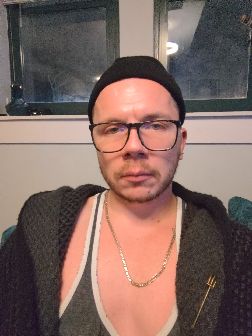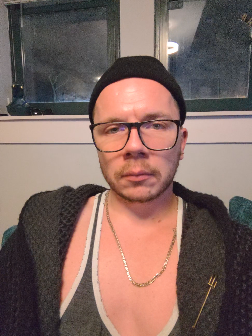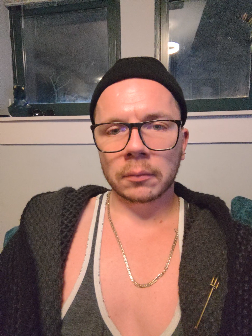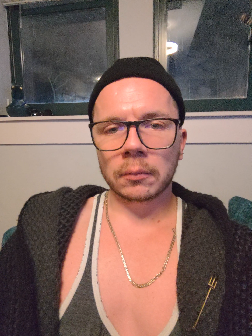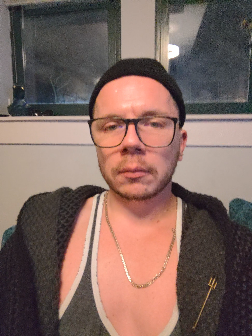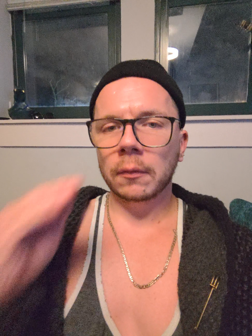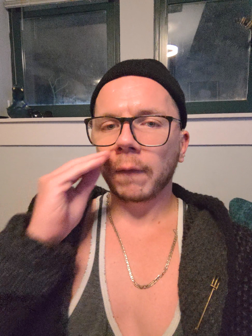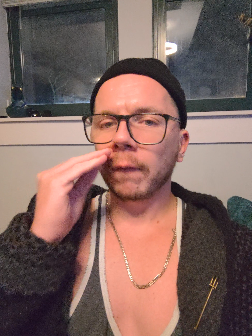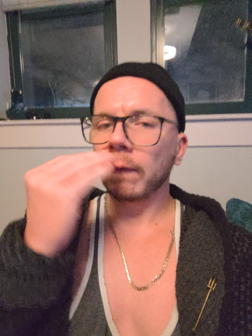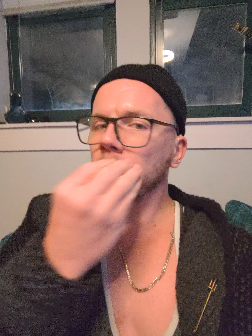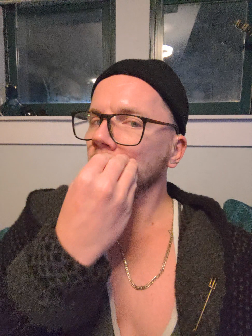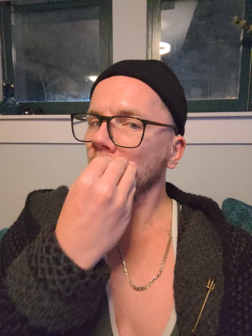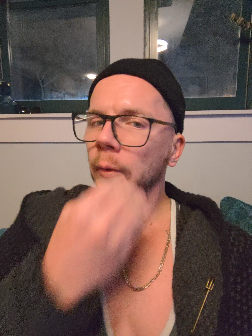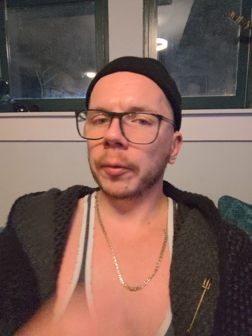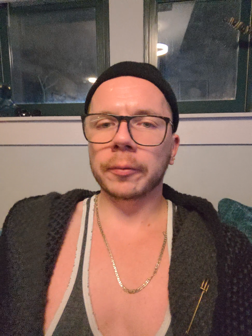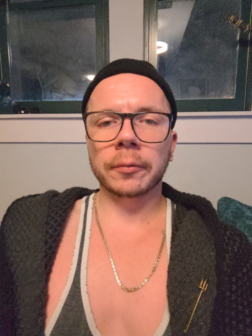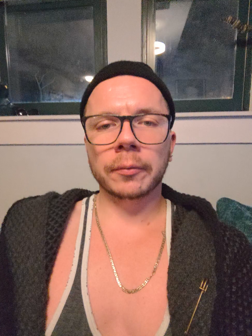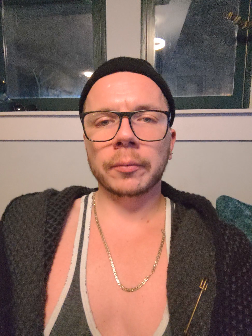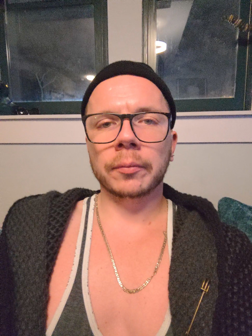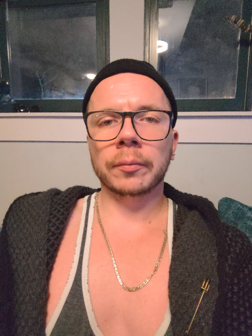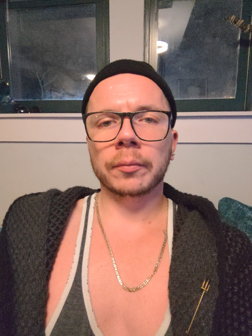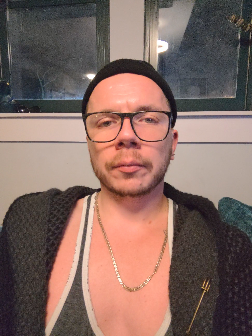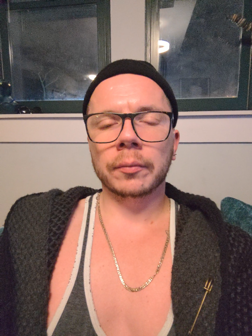flower